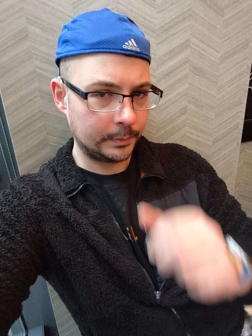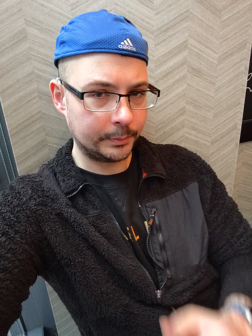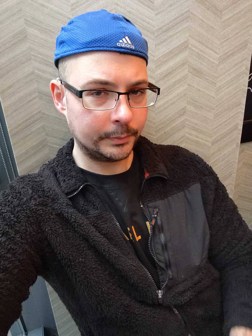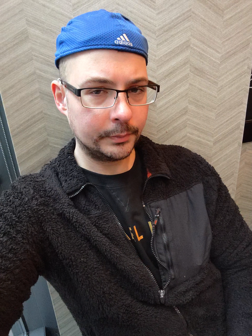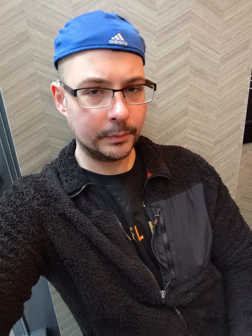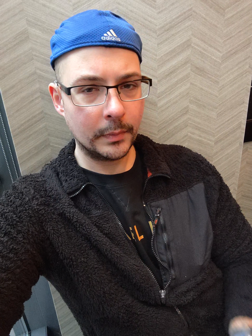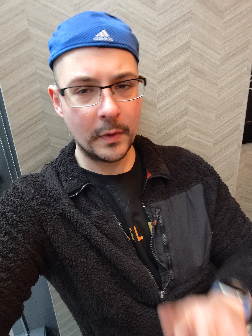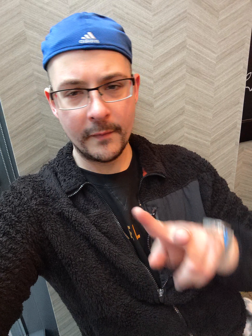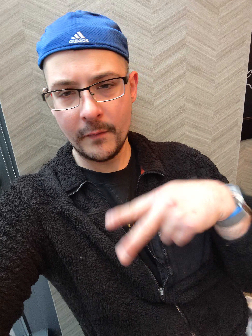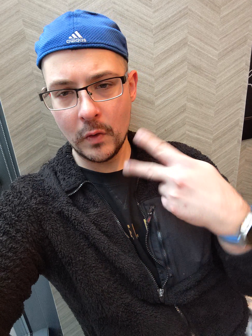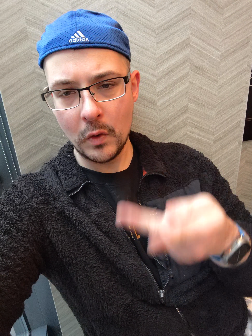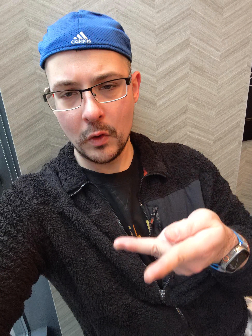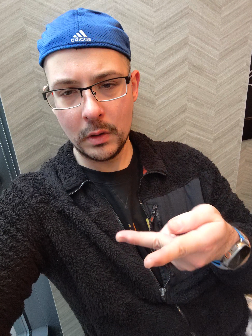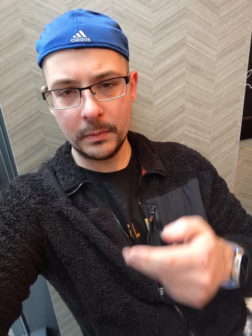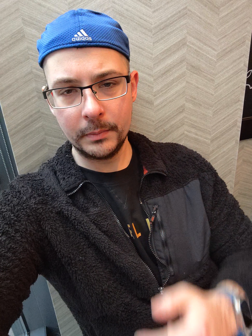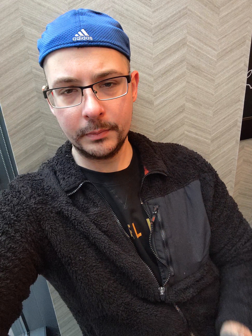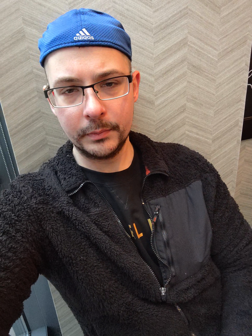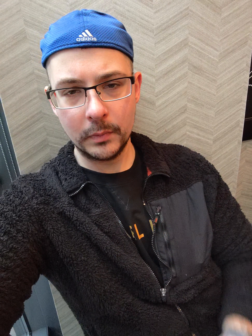fall